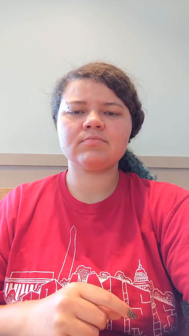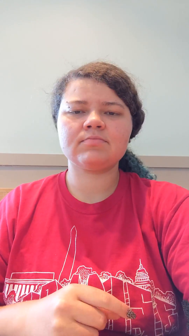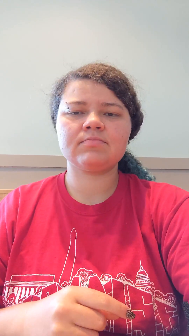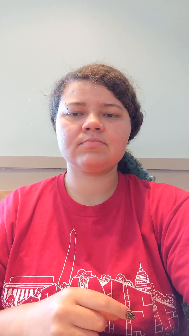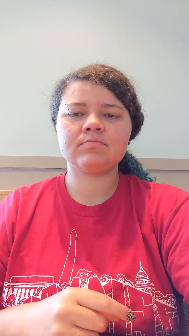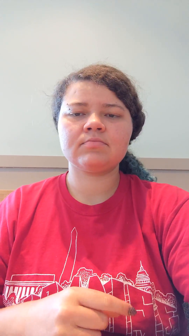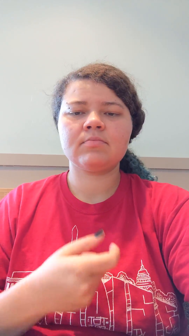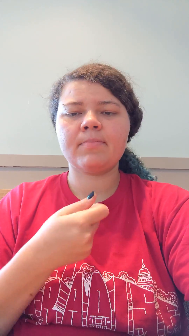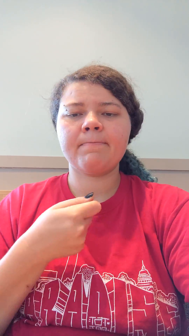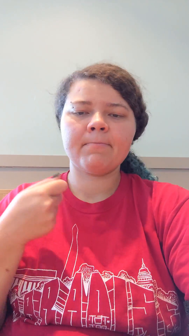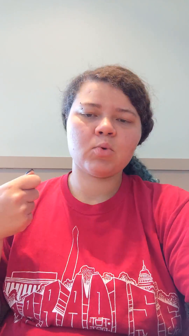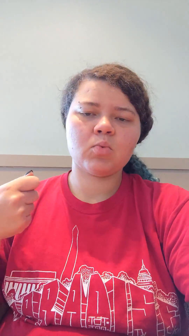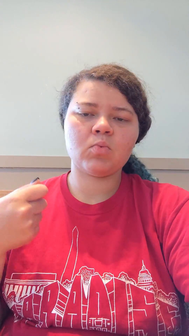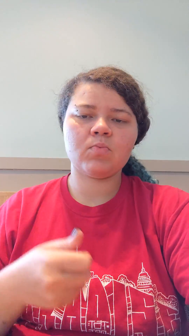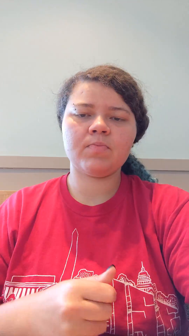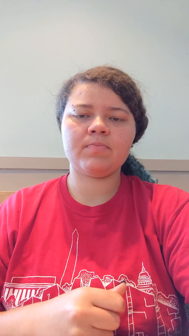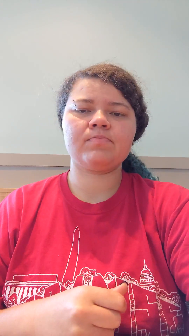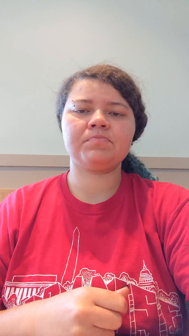pull